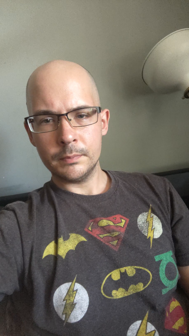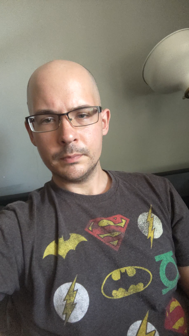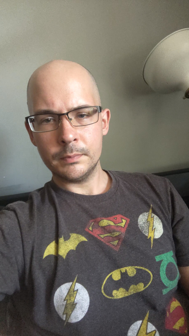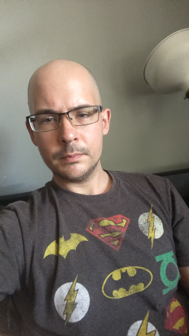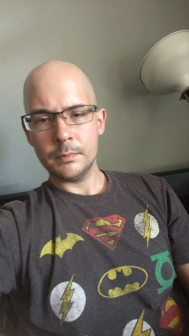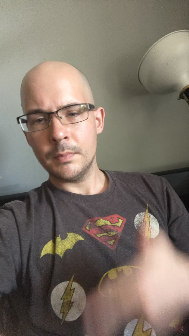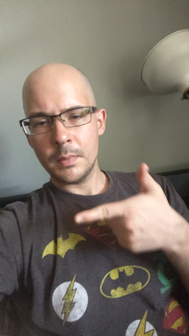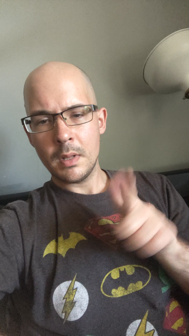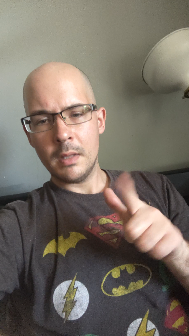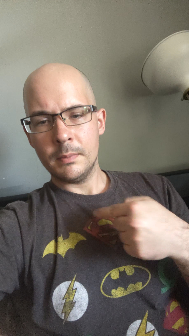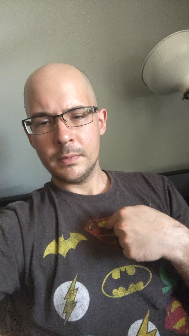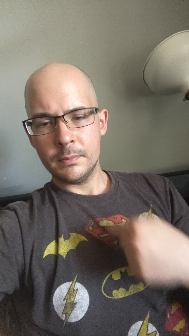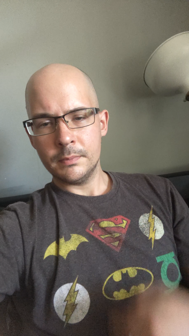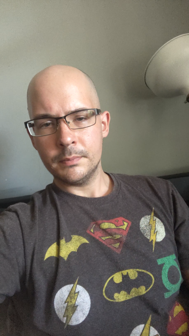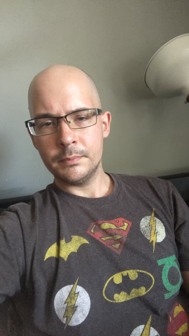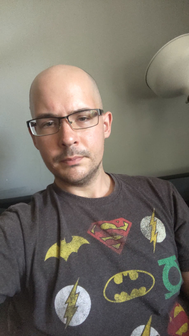let me